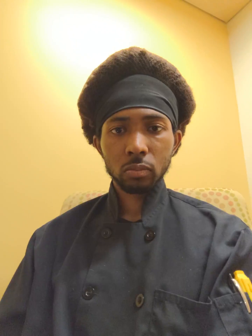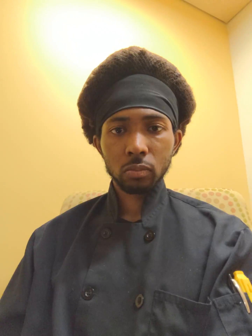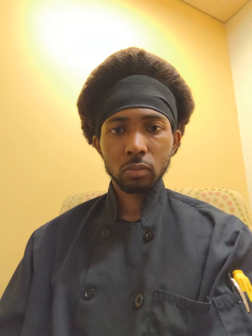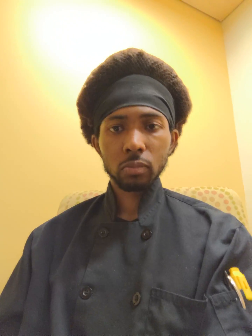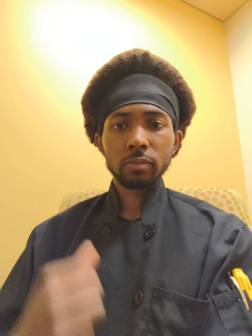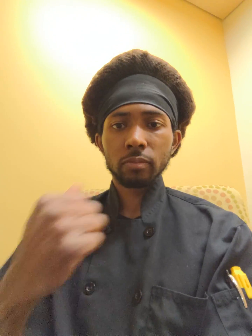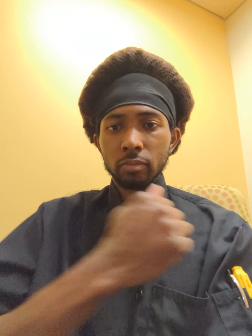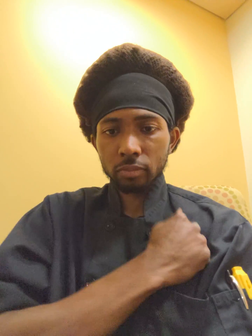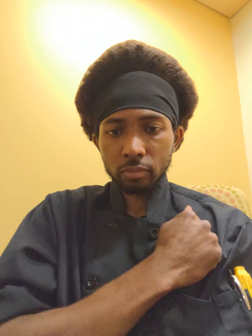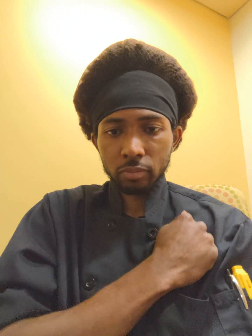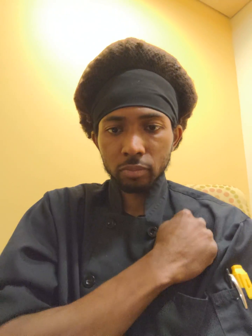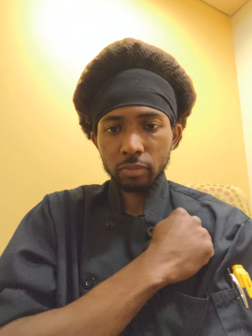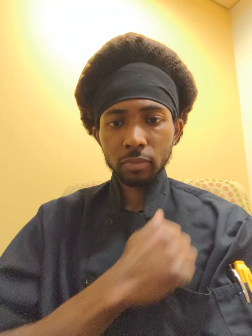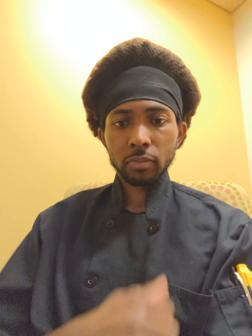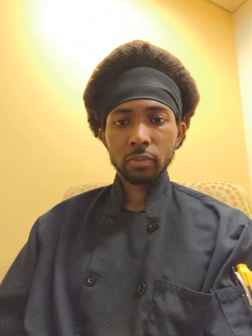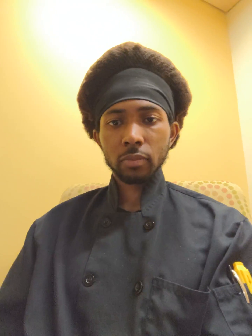hug